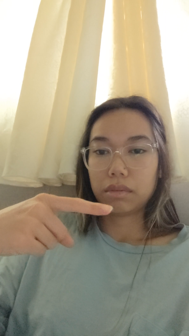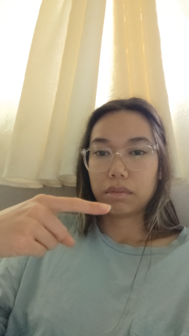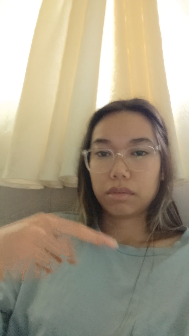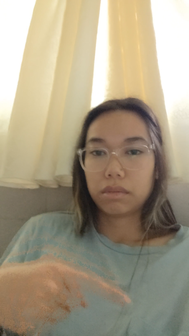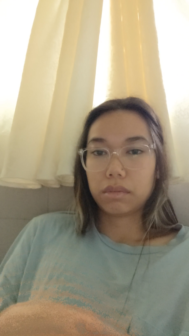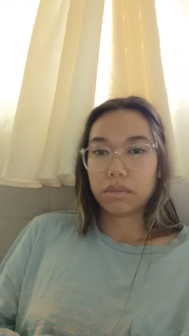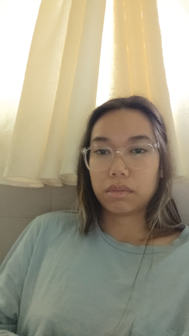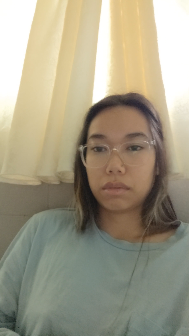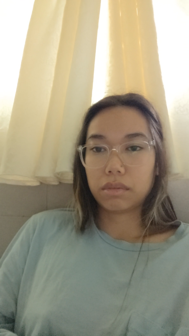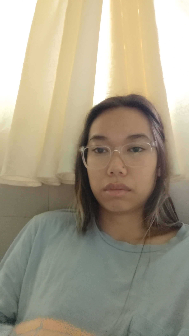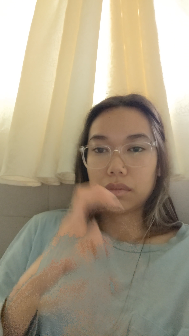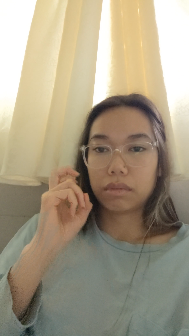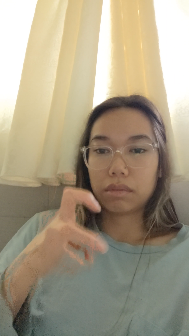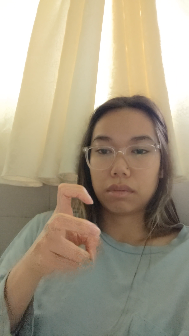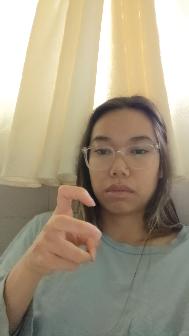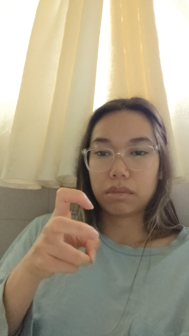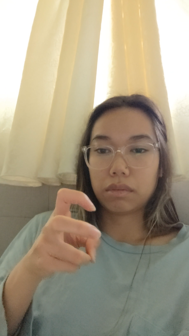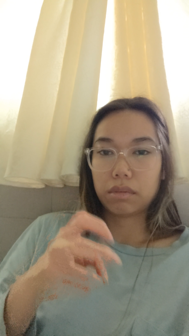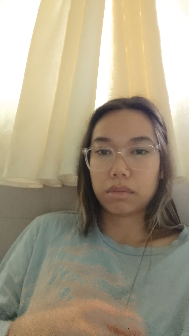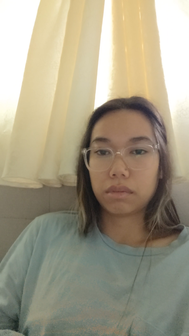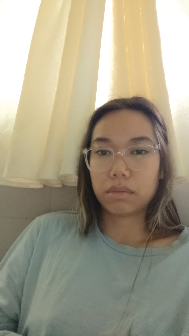hard